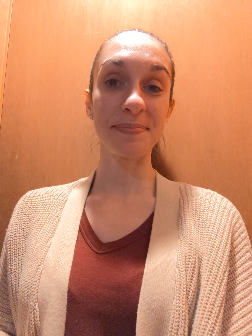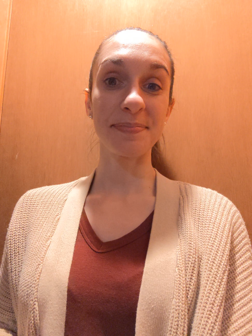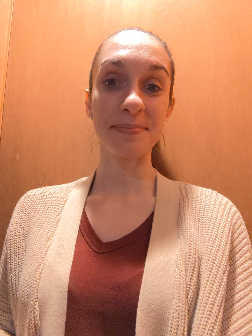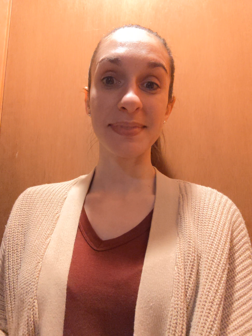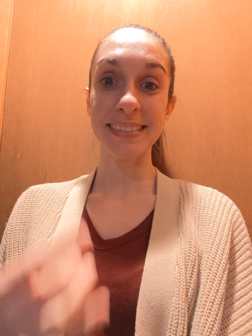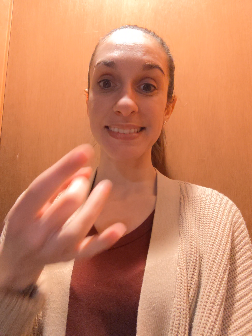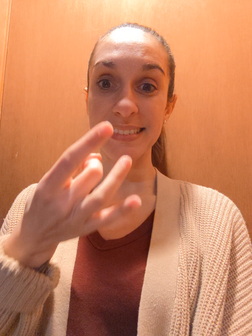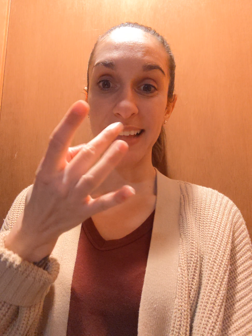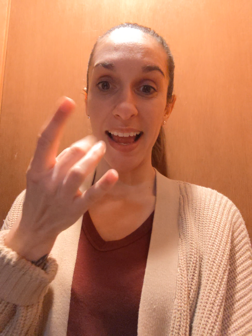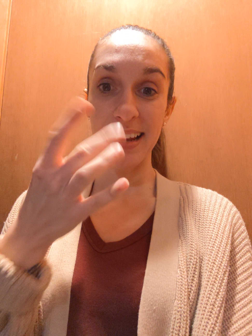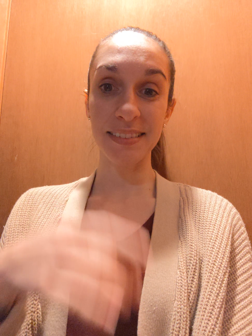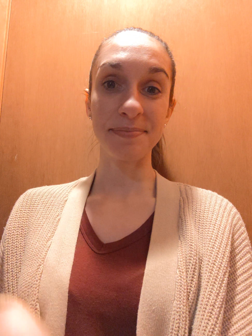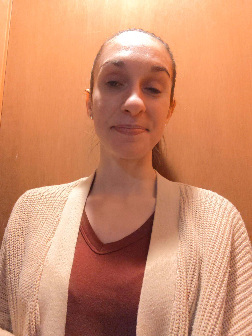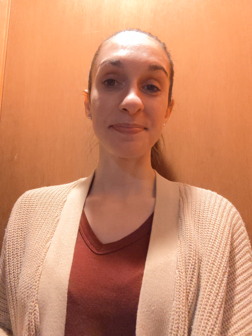snack